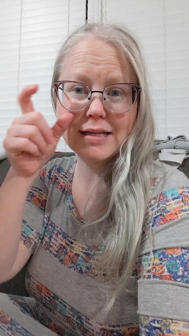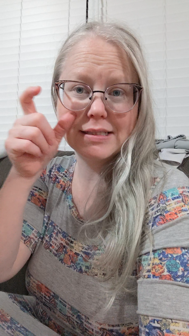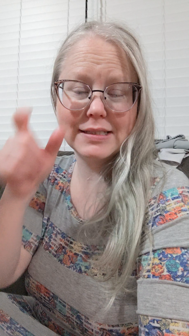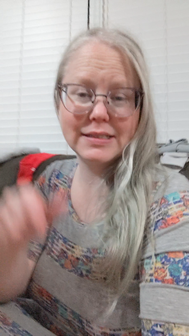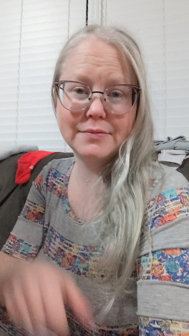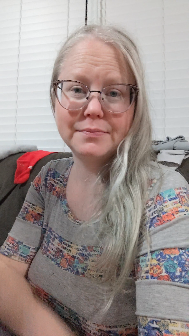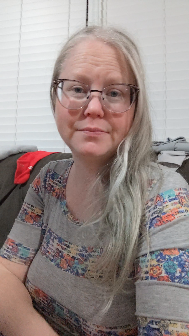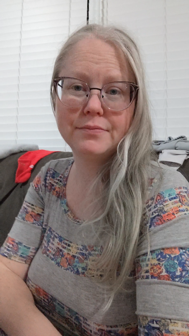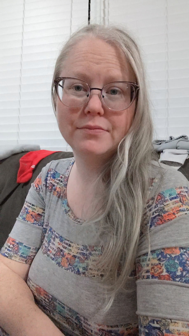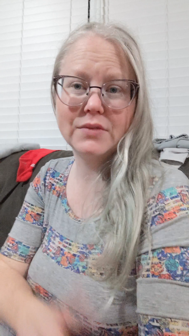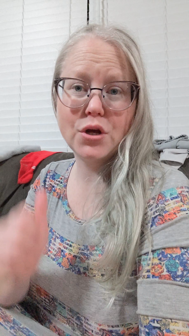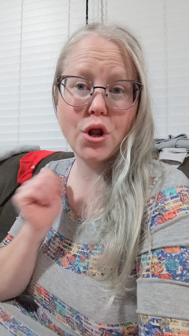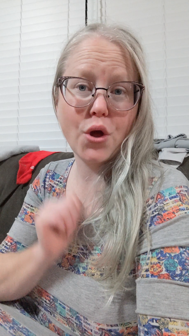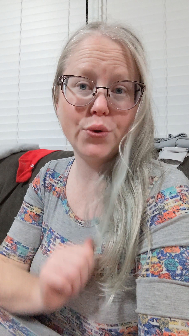coats